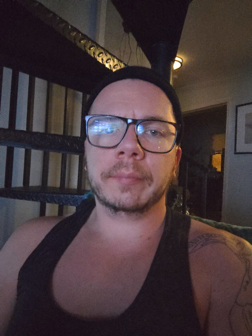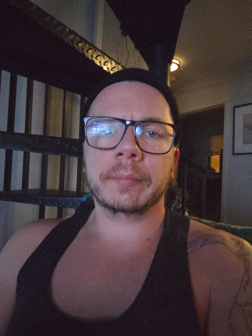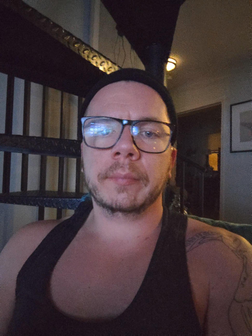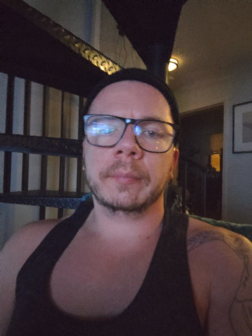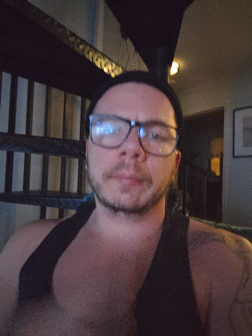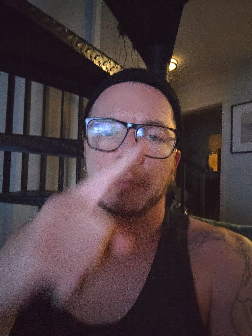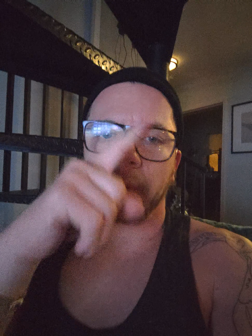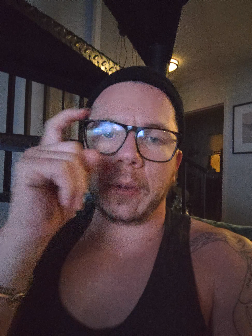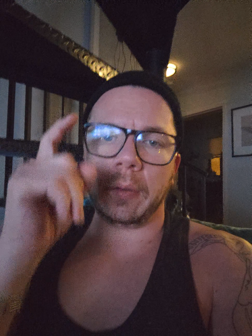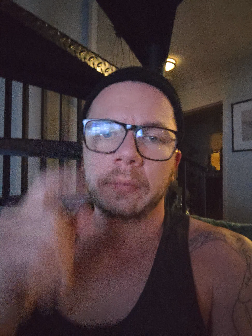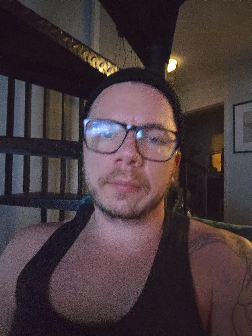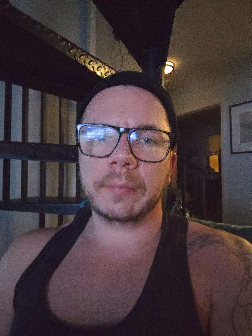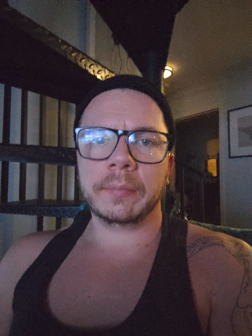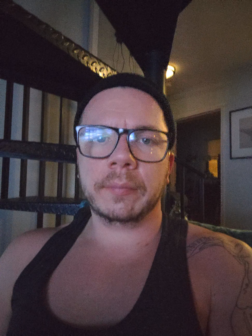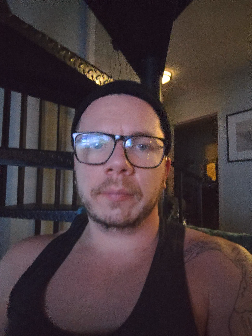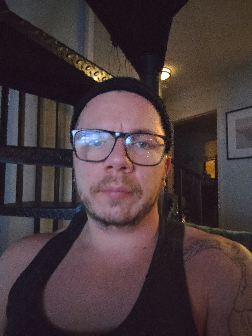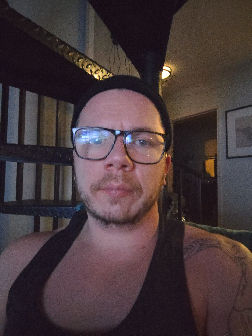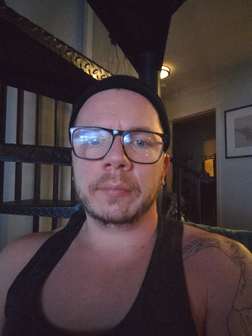because